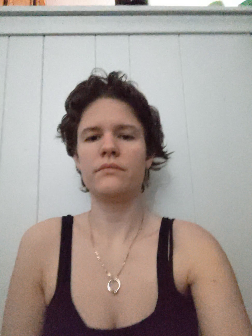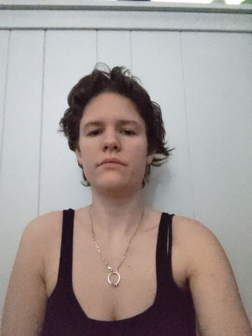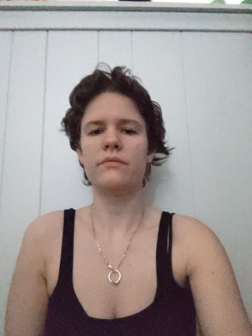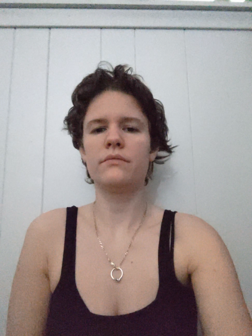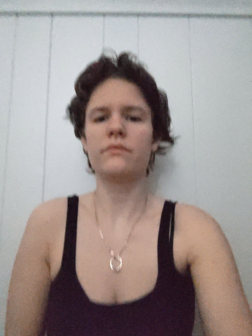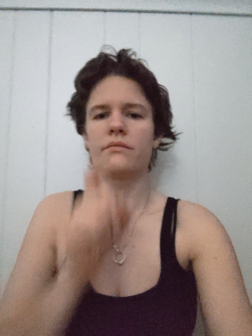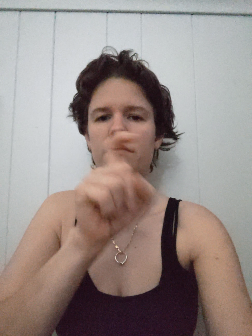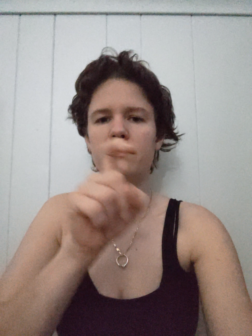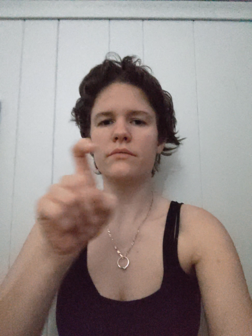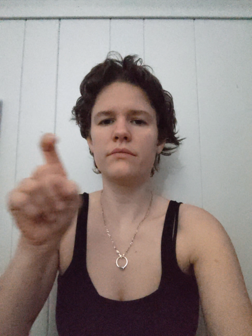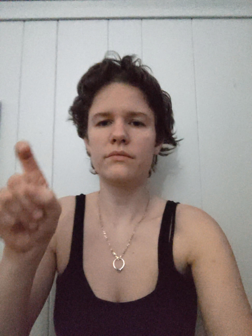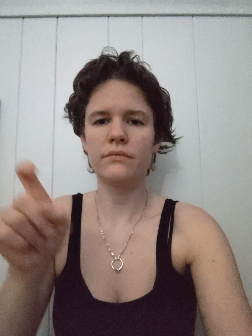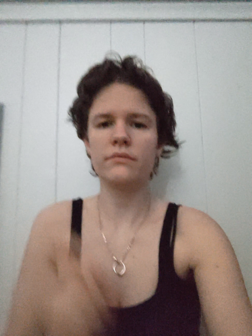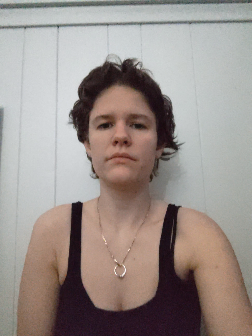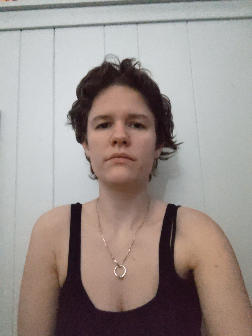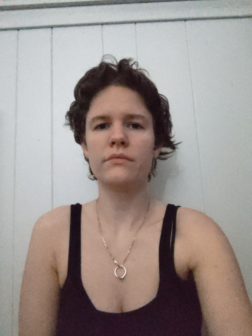closet